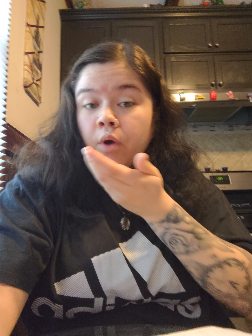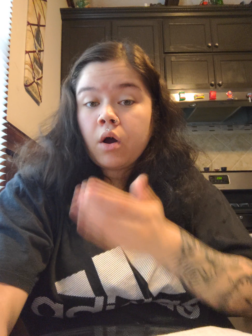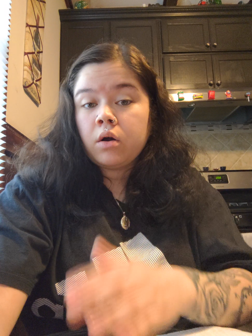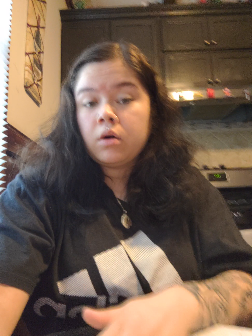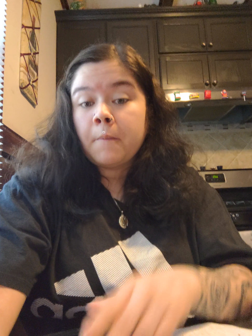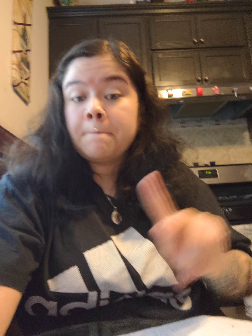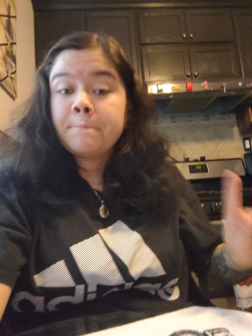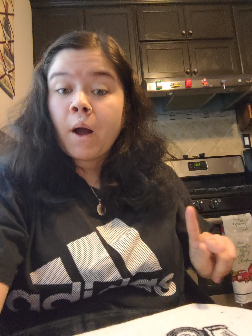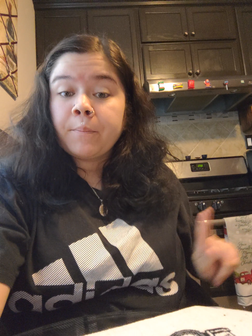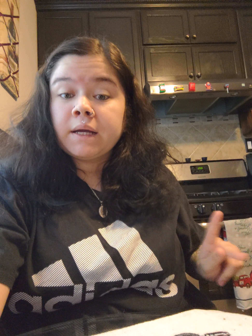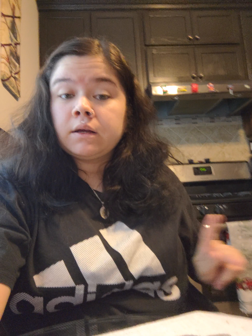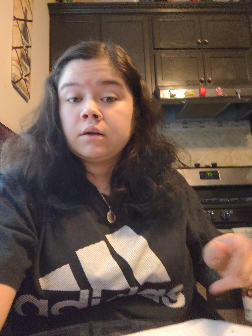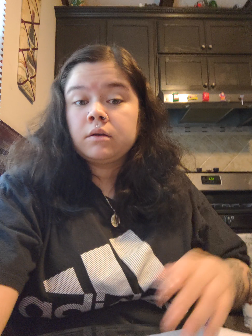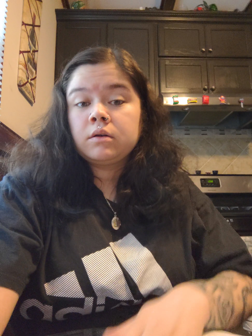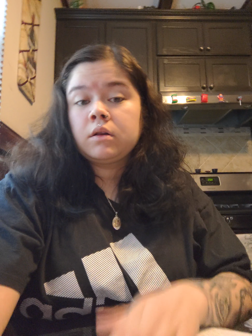puppy